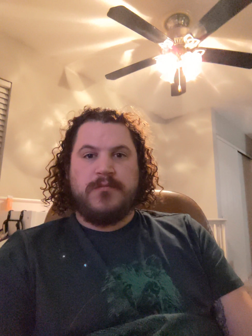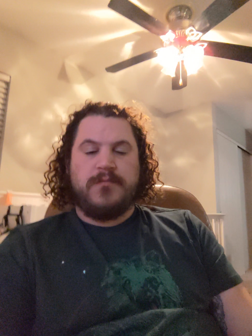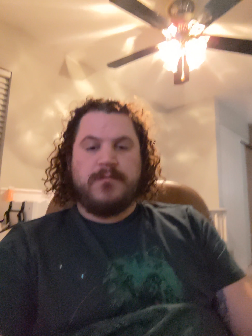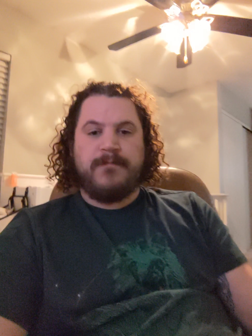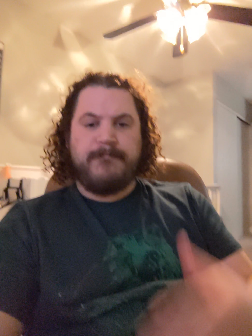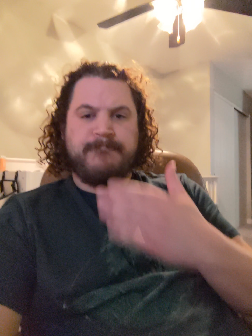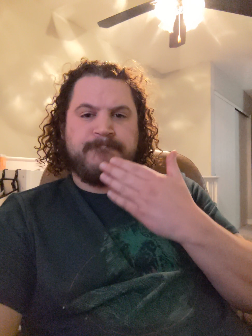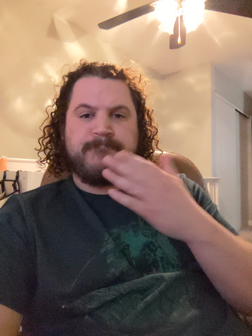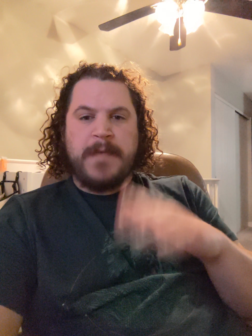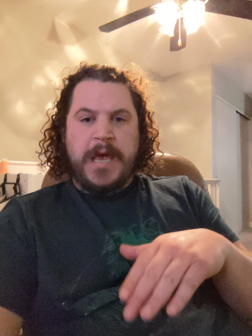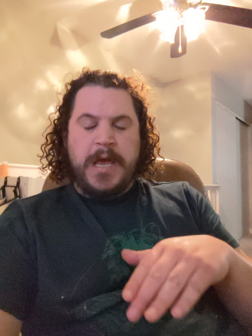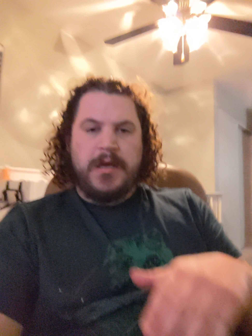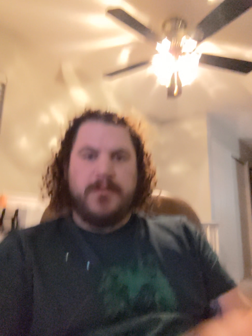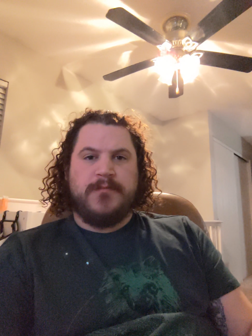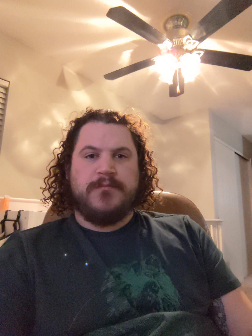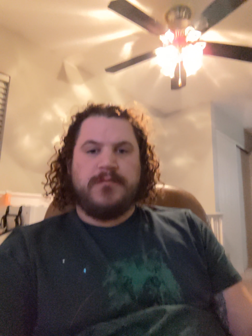bad